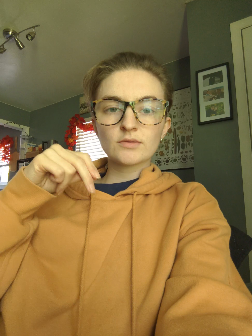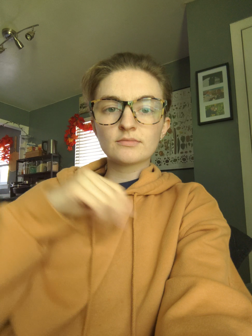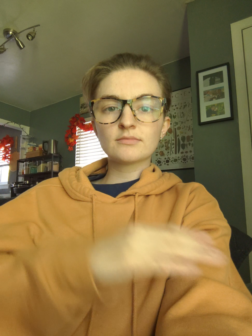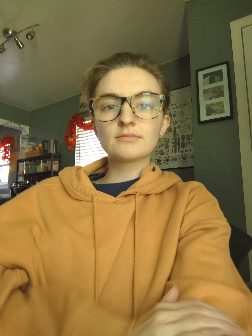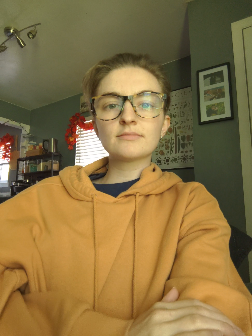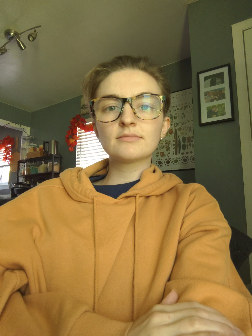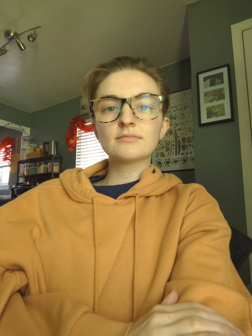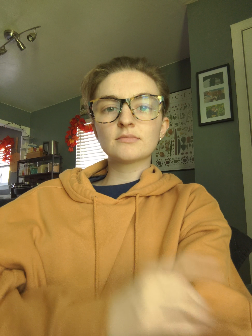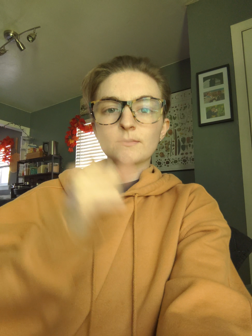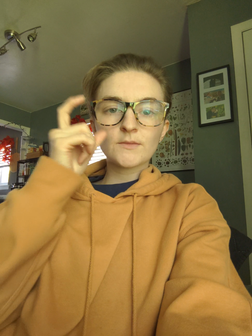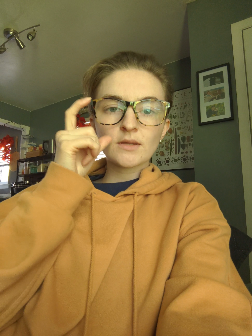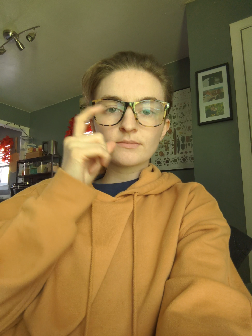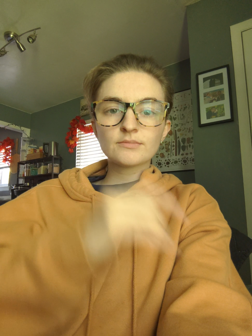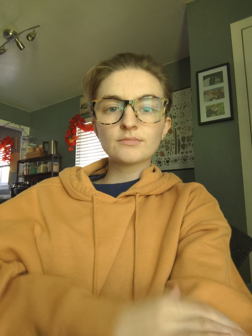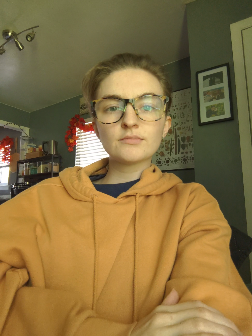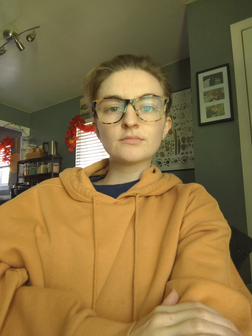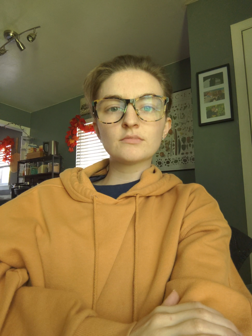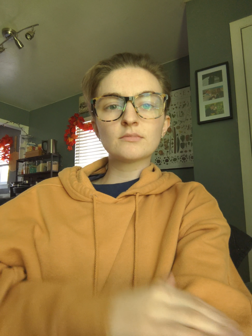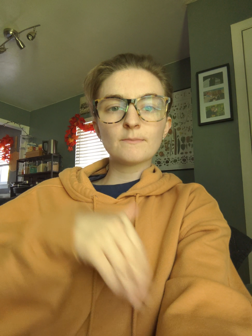glasses